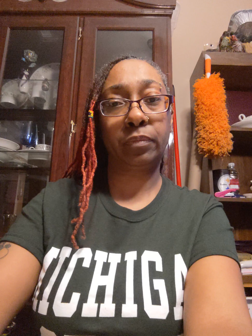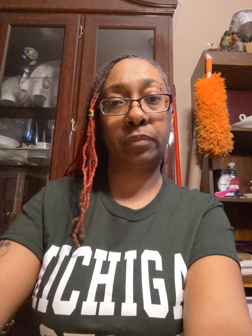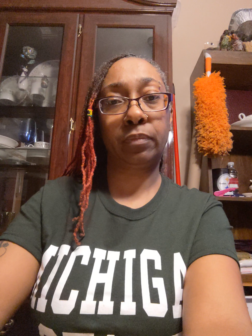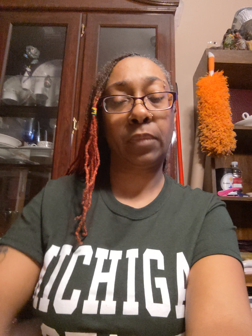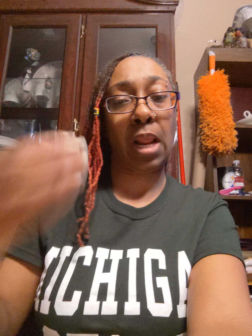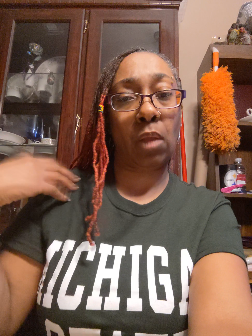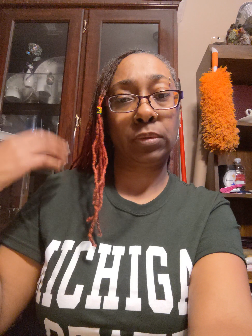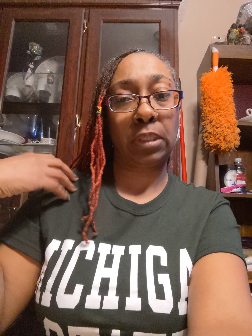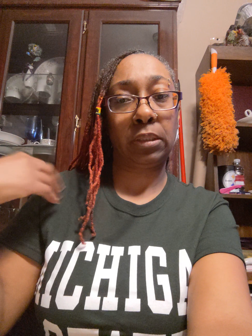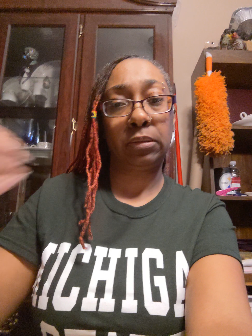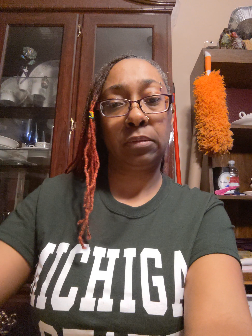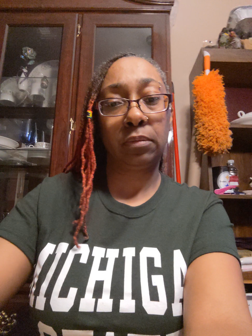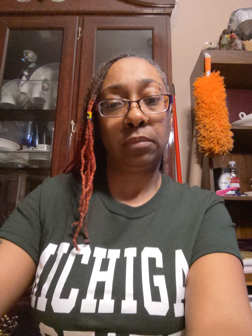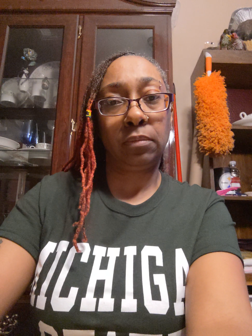outside